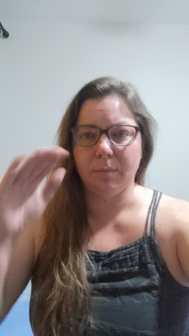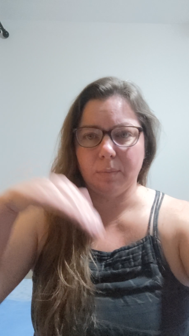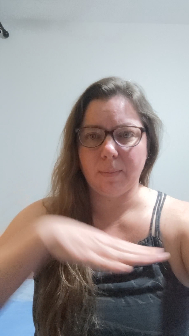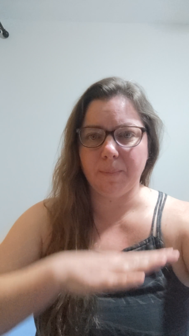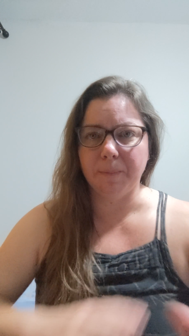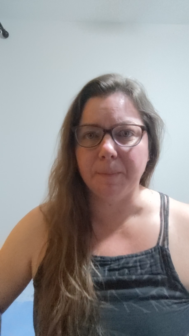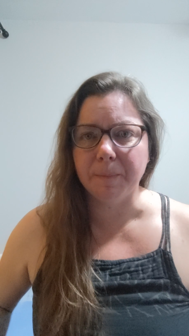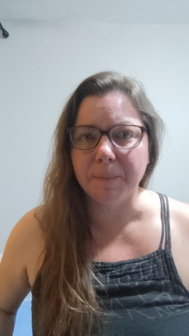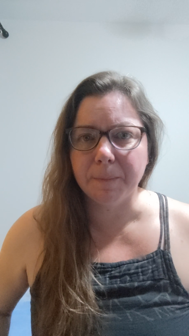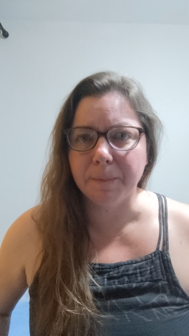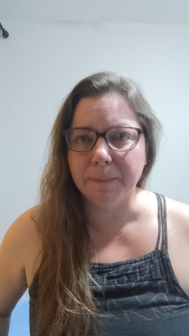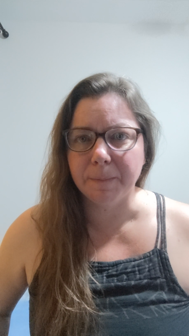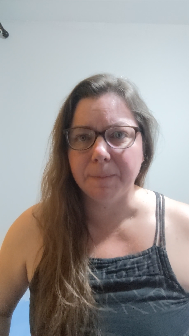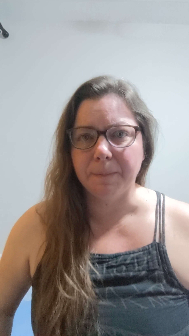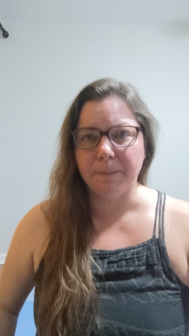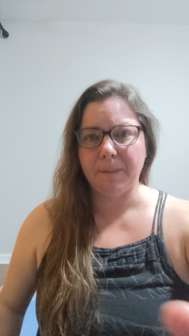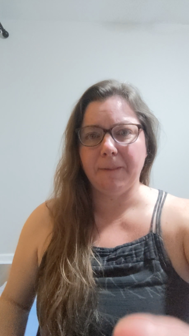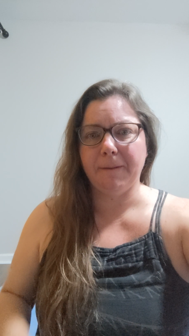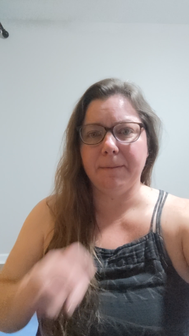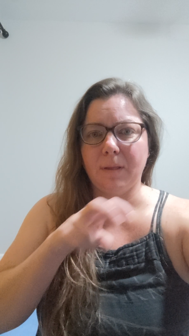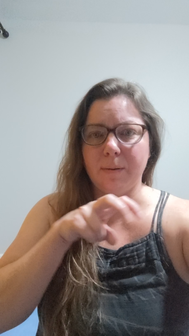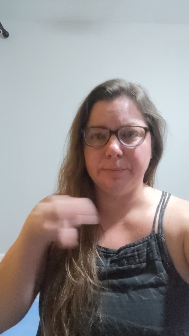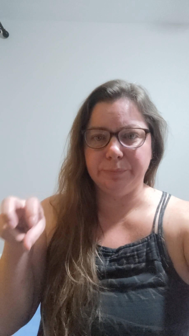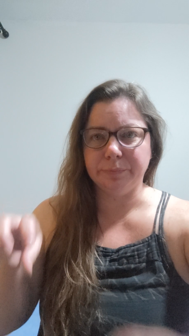couch